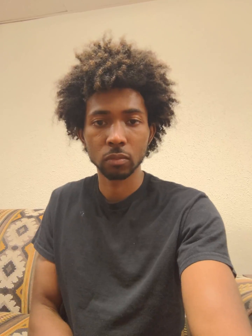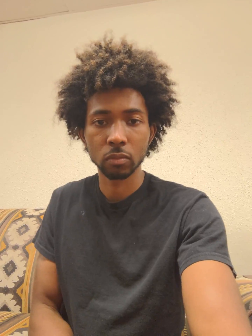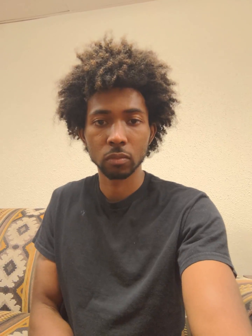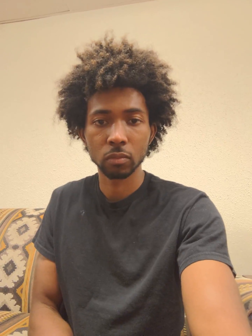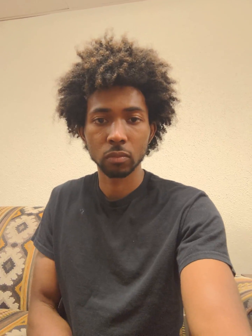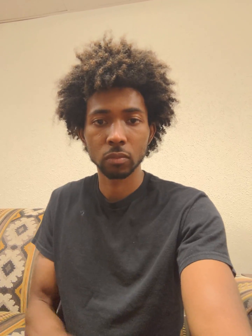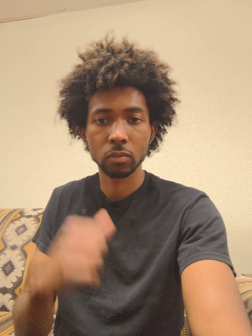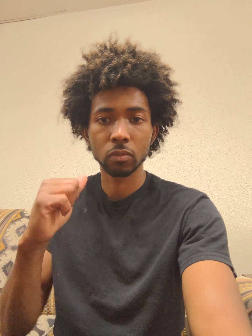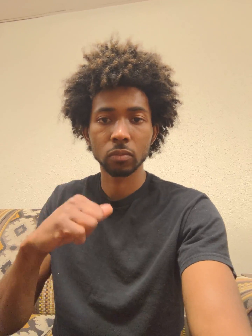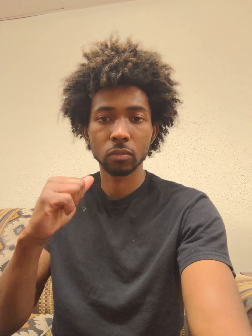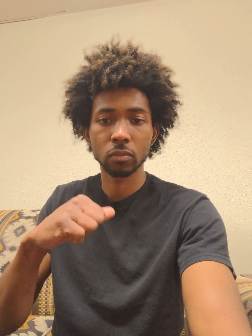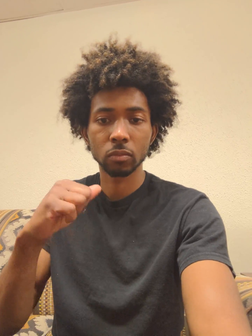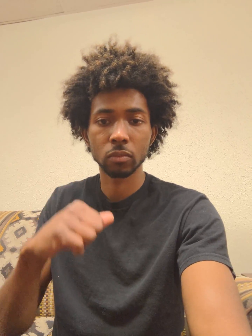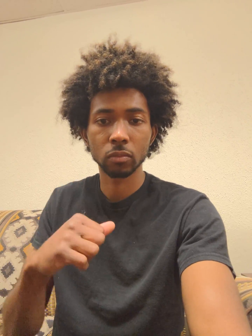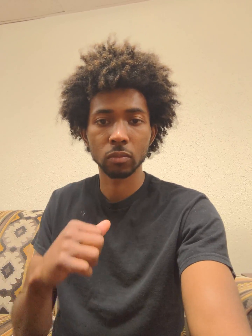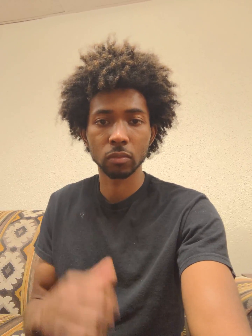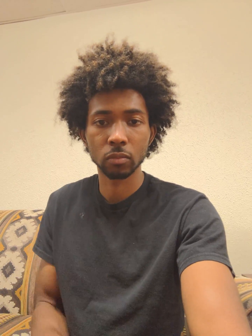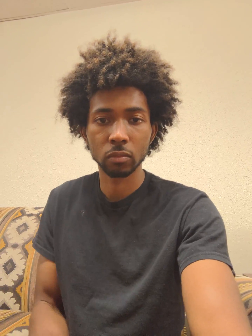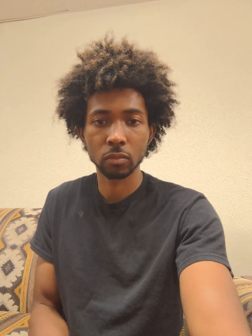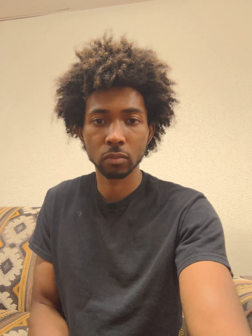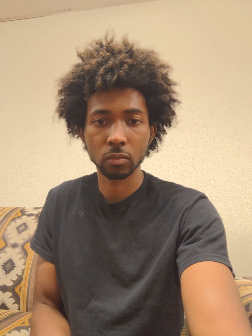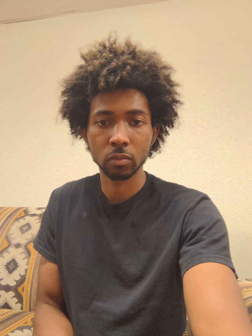rock